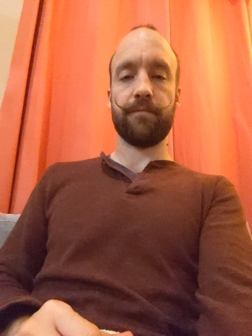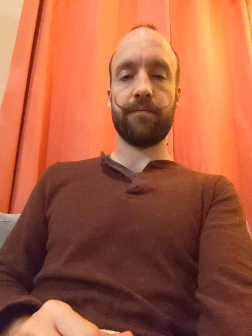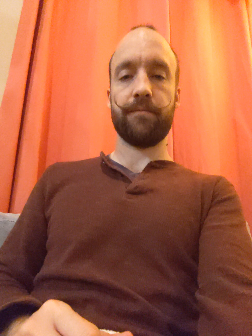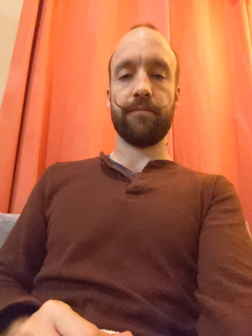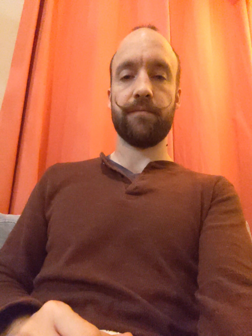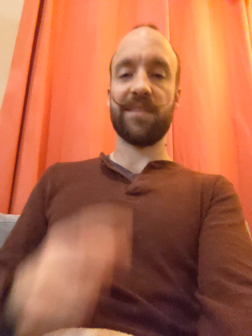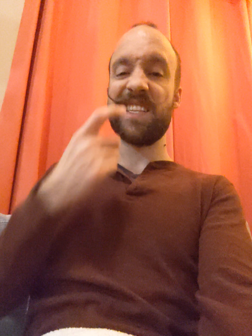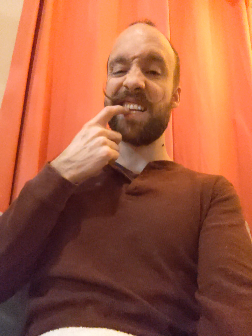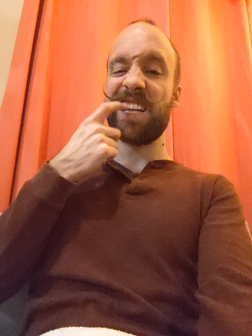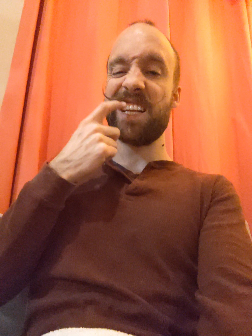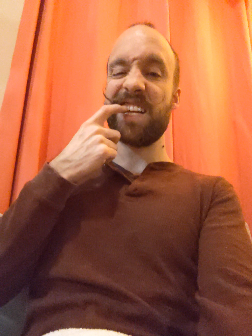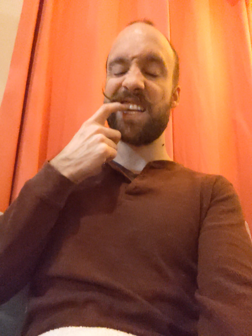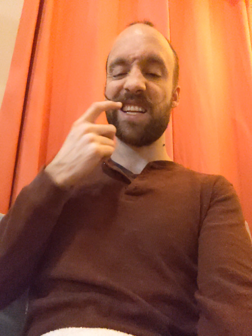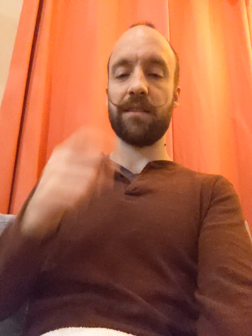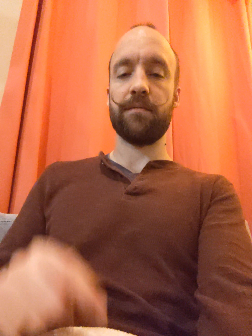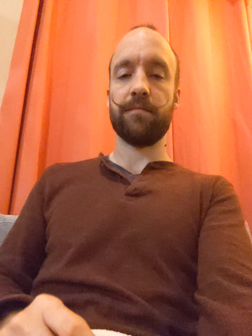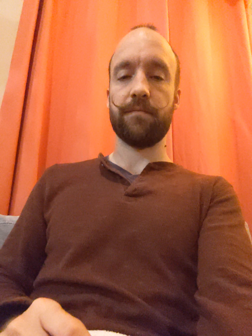tooth